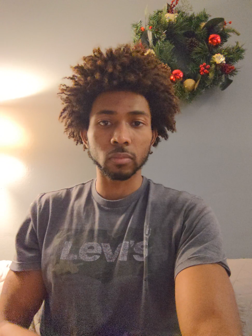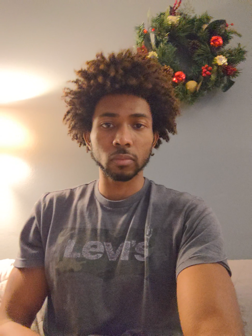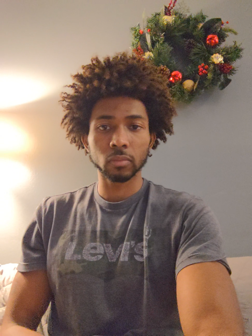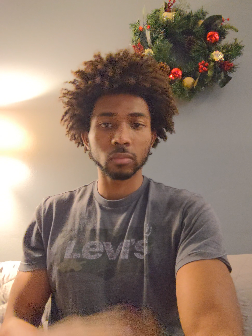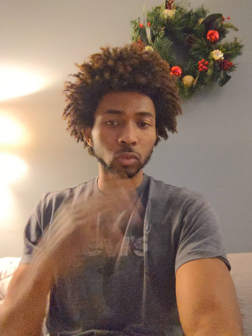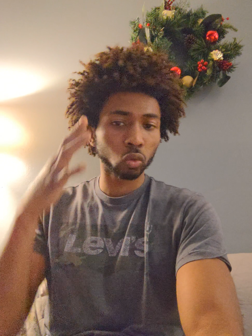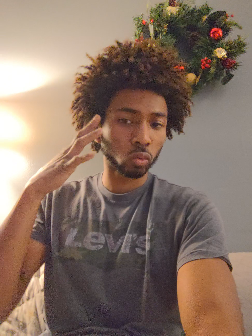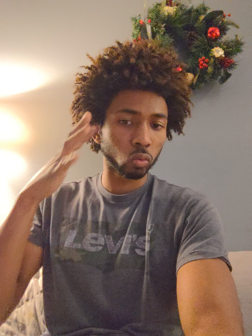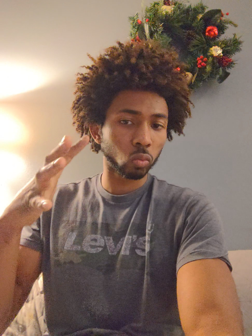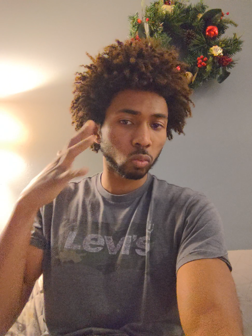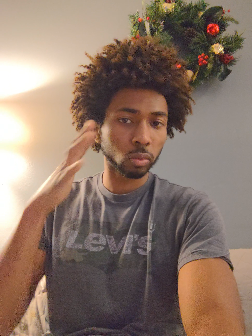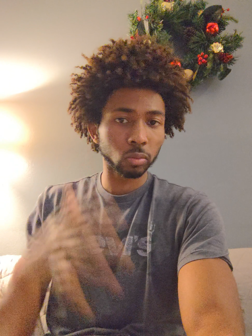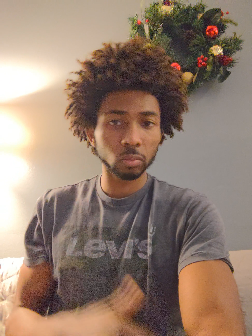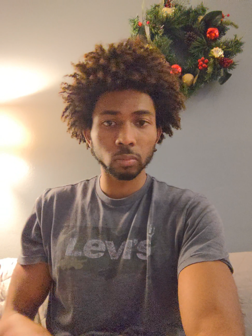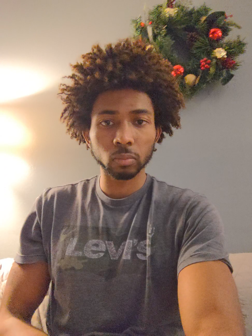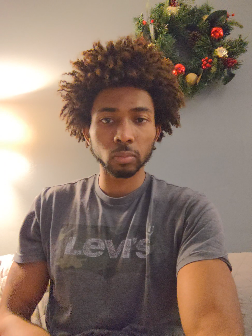loud